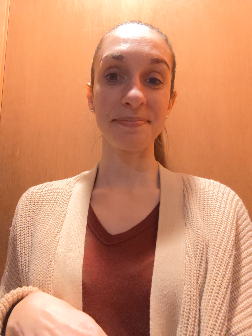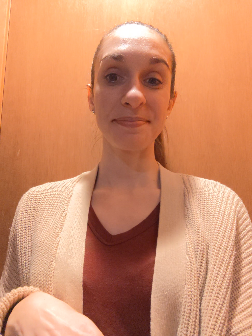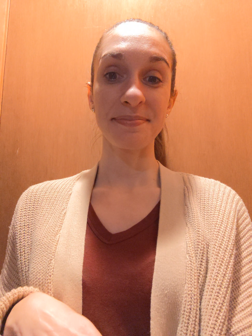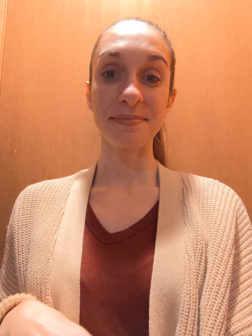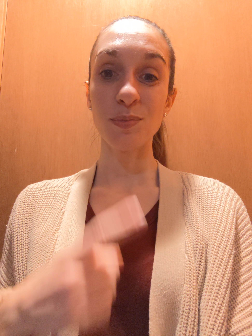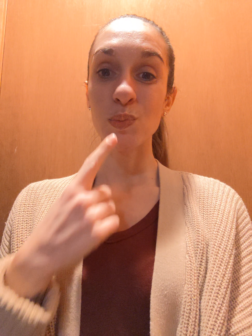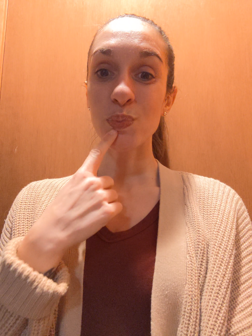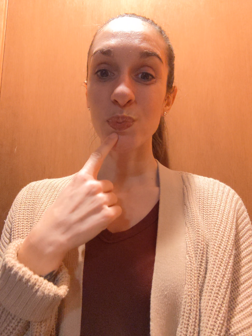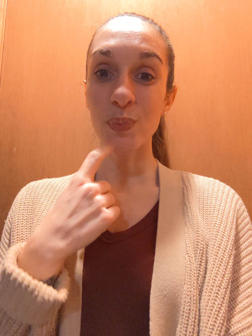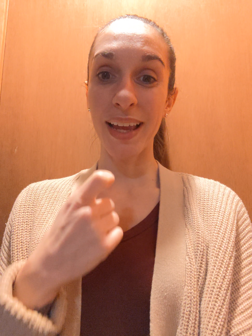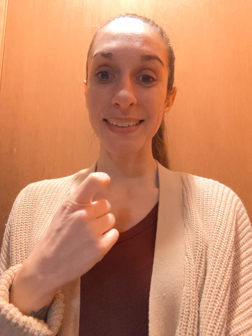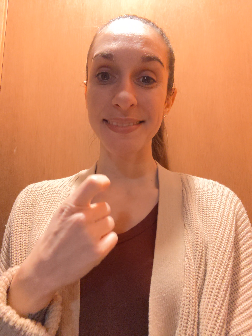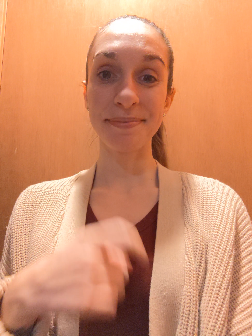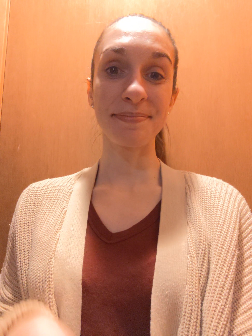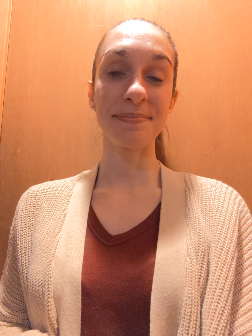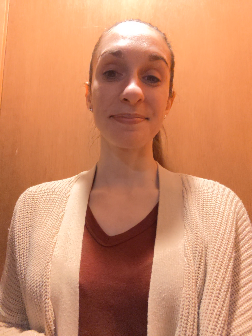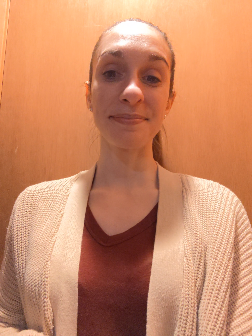red